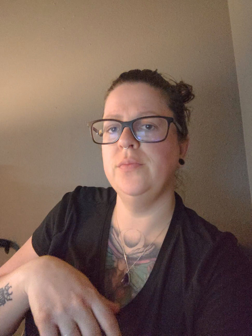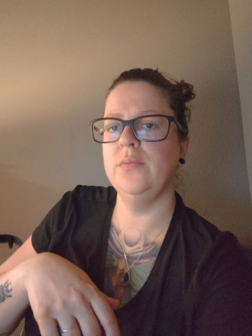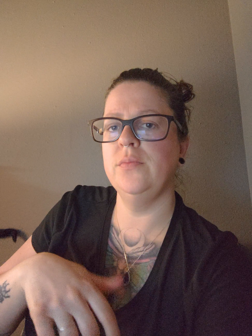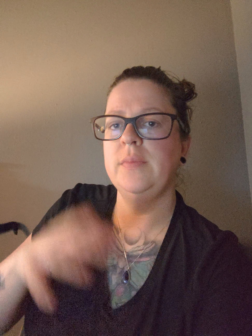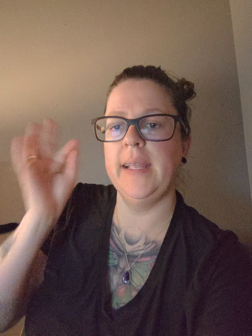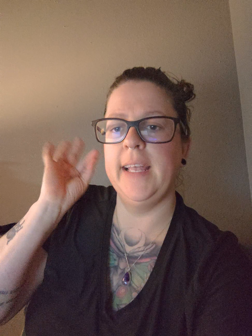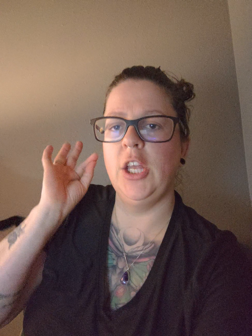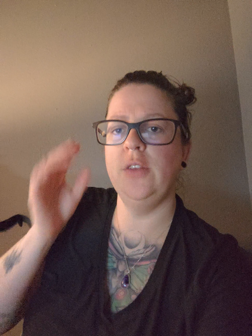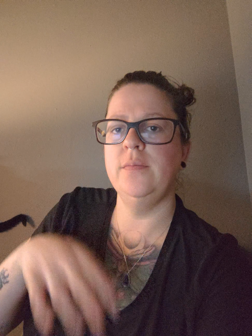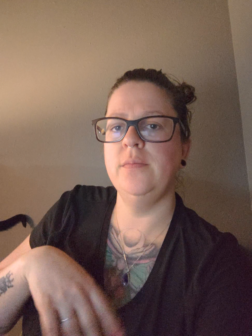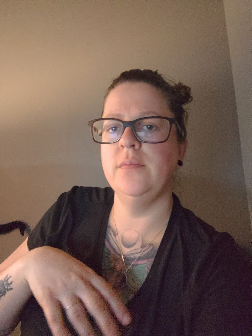hair